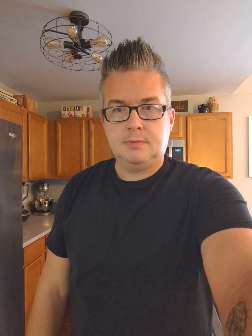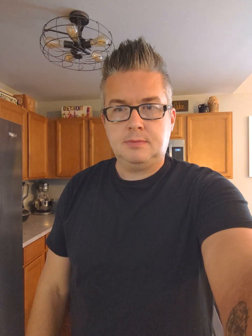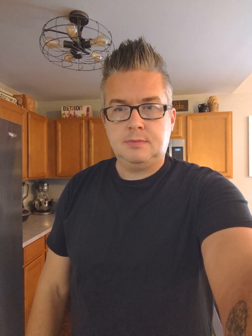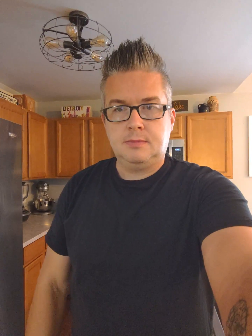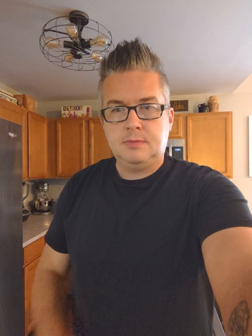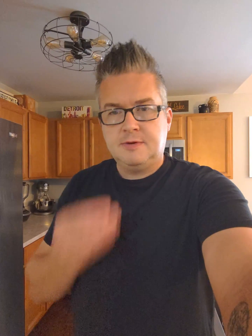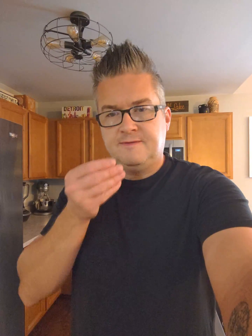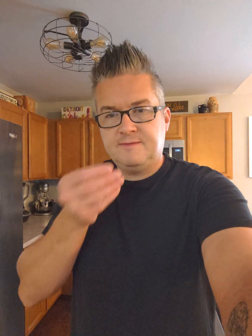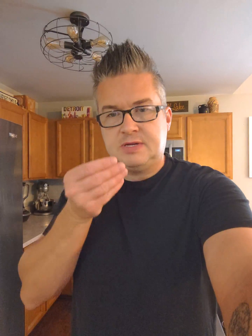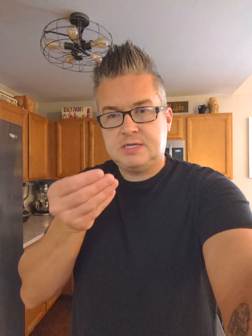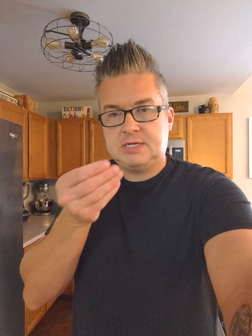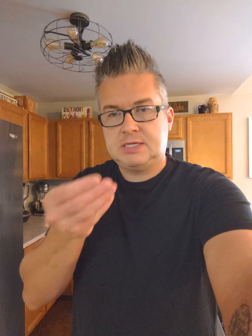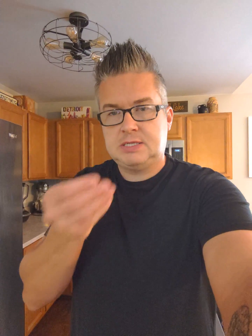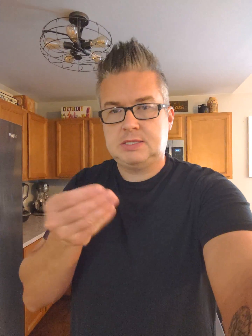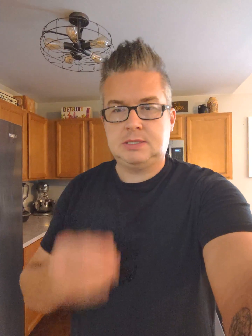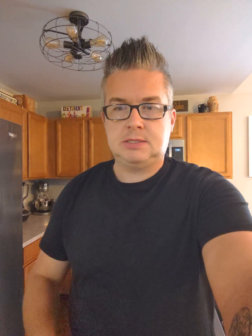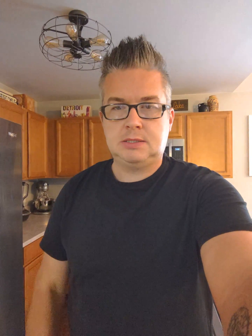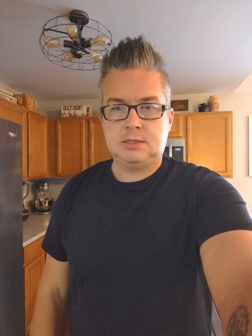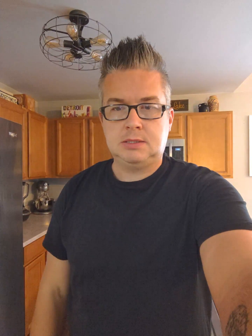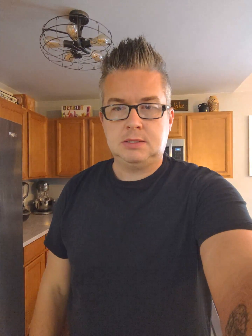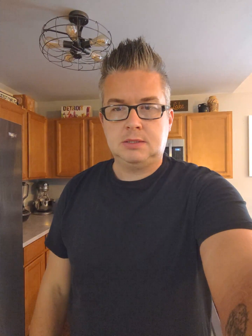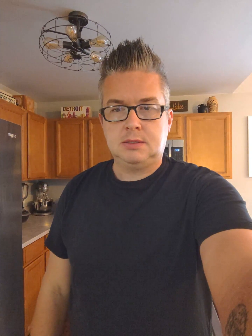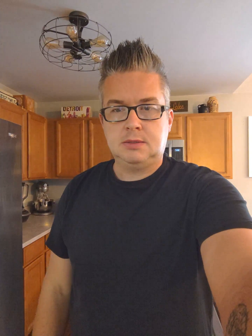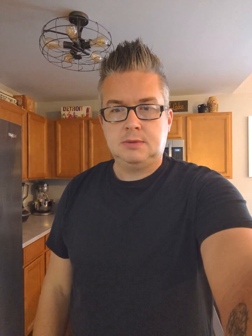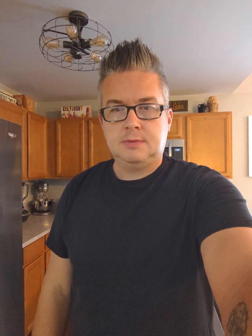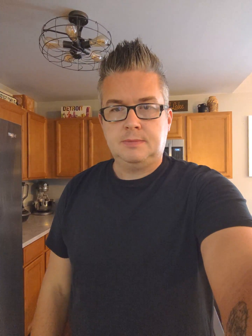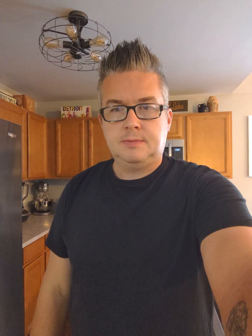feed